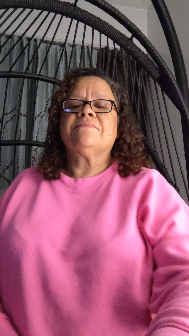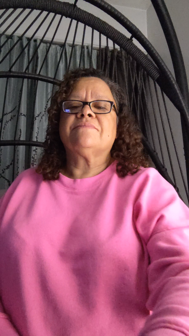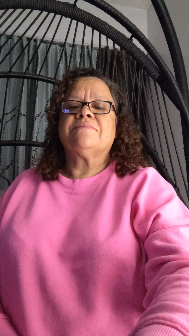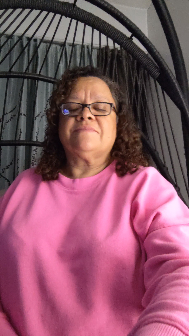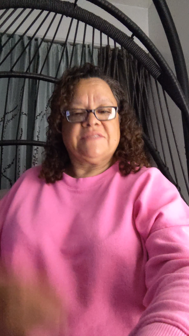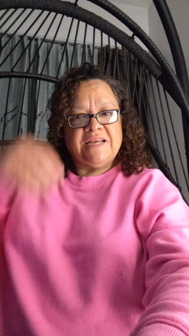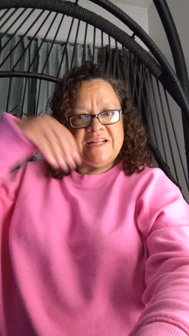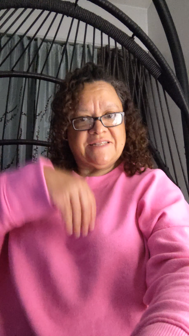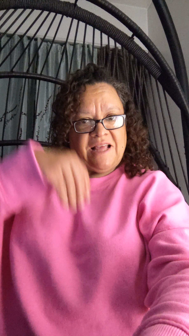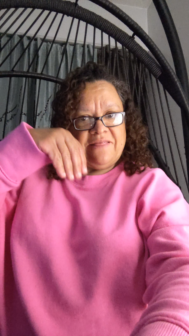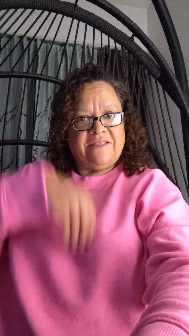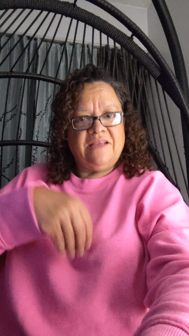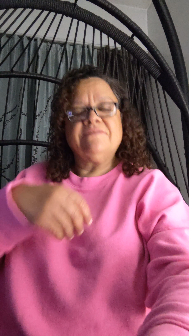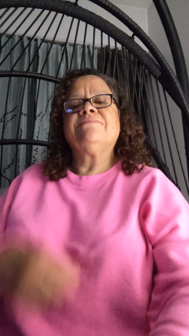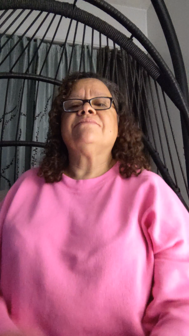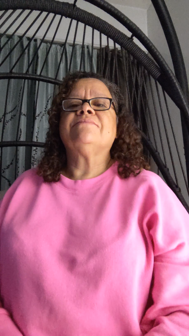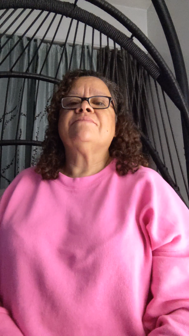inside